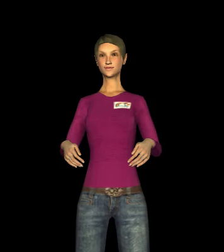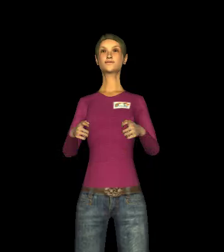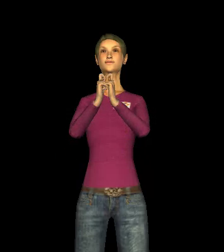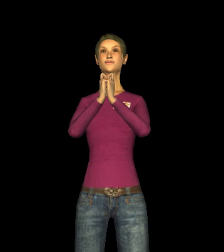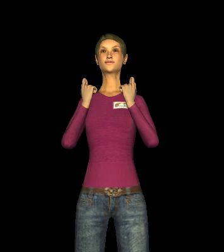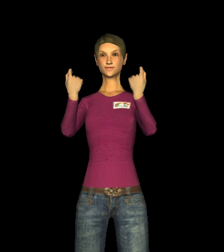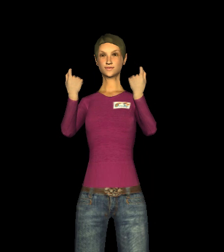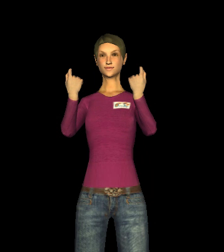صحف